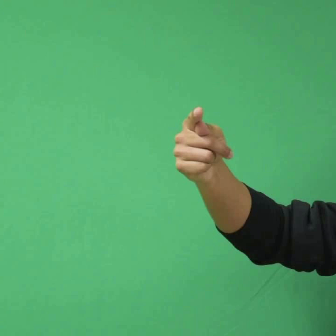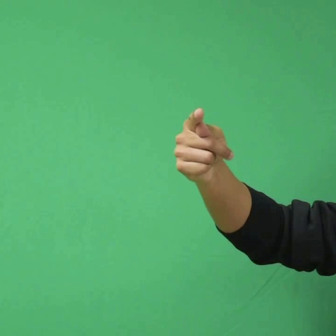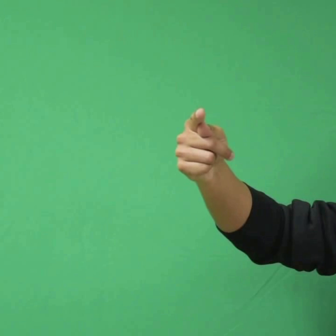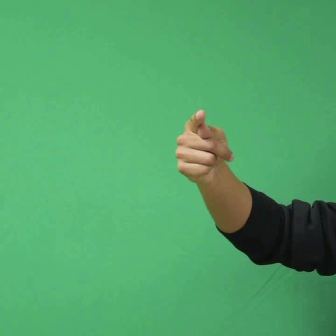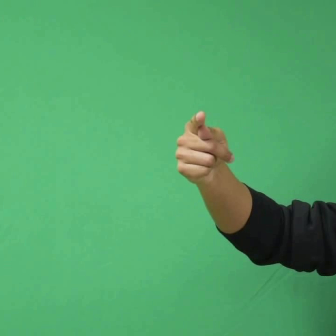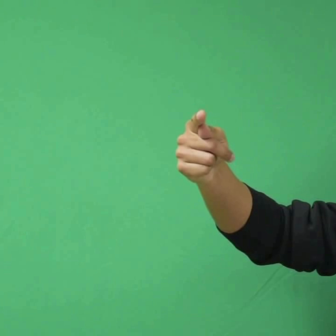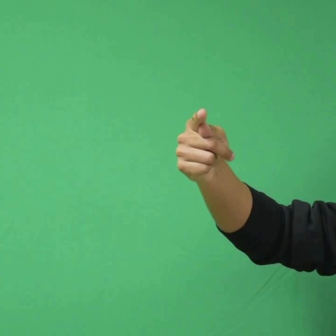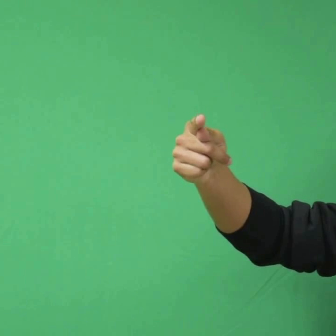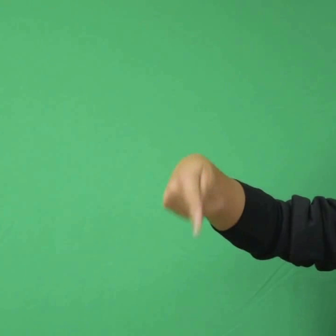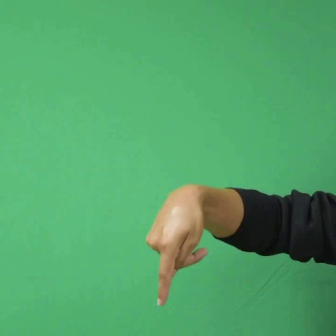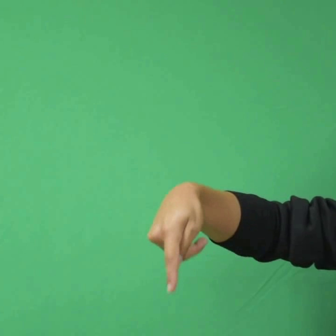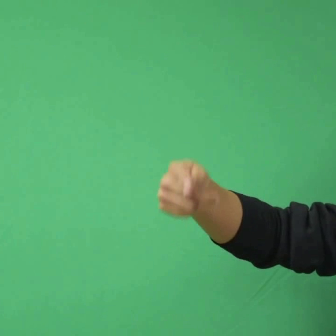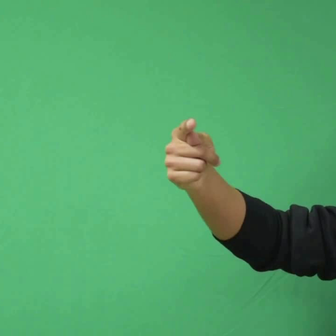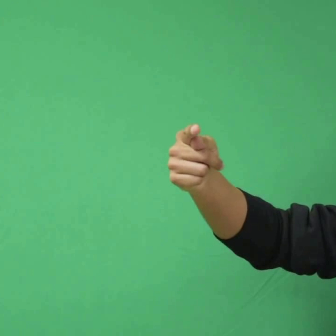K